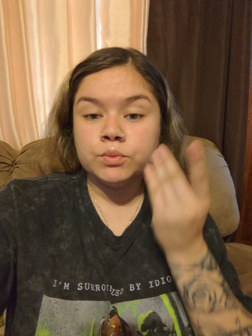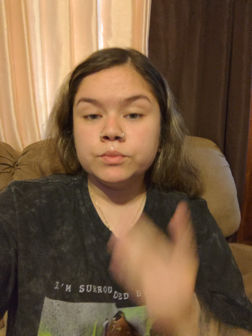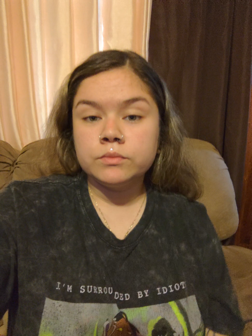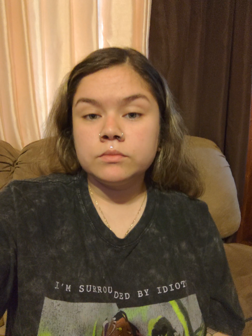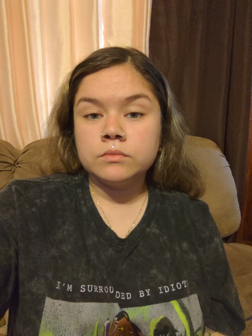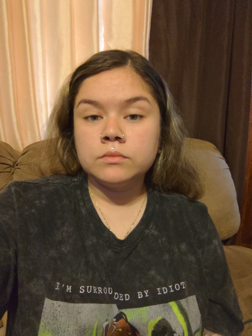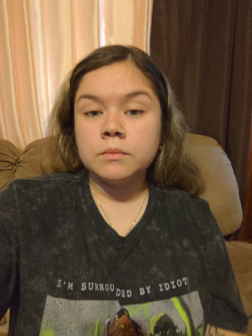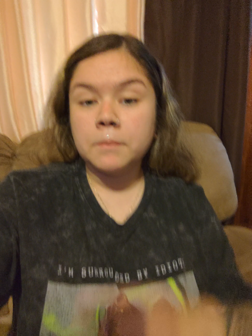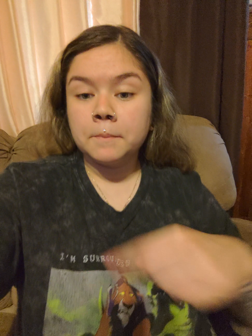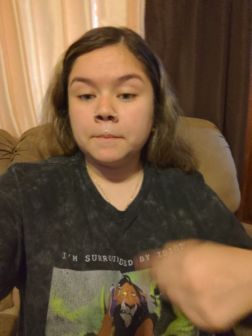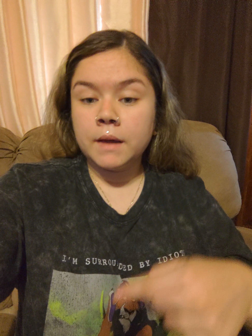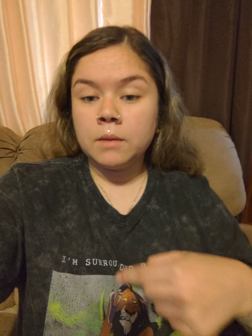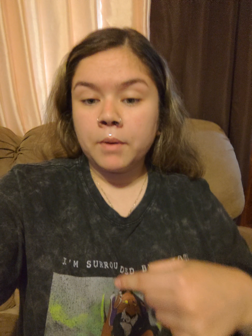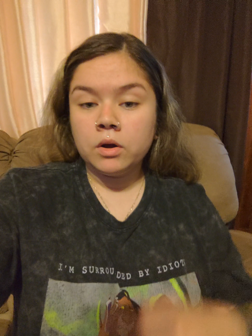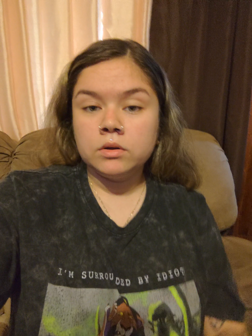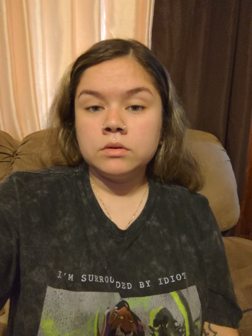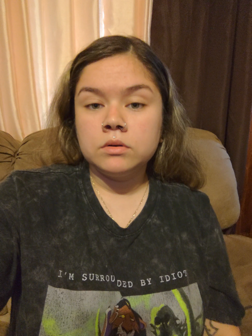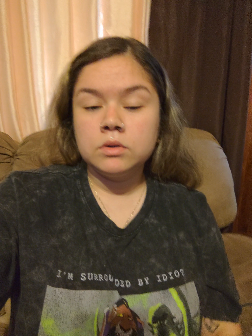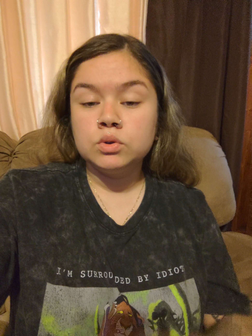belly button